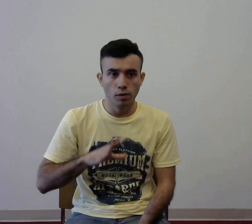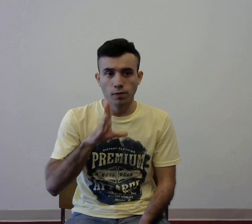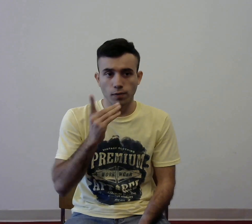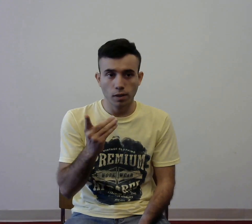və